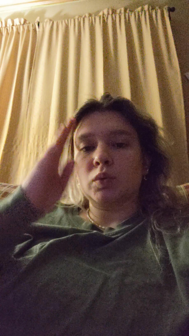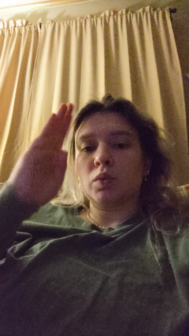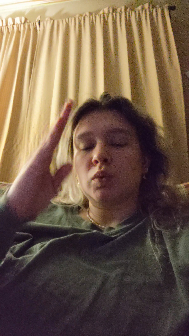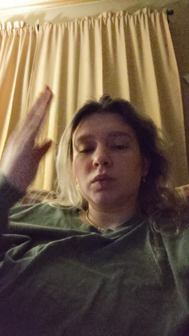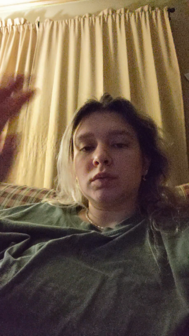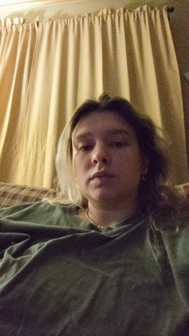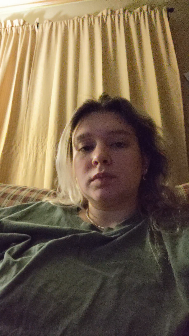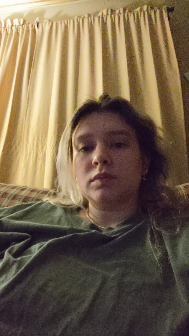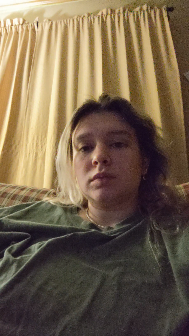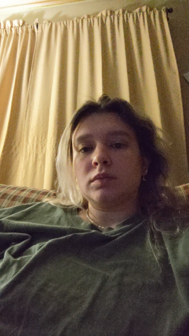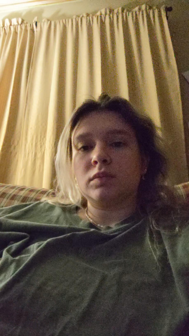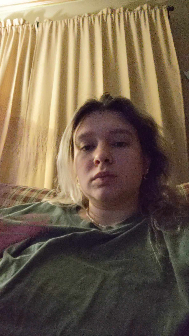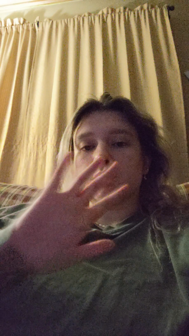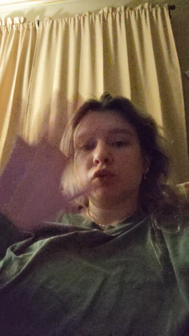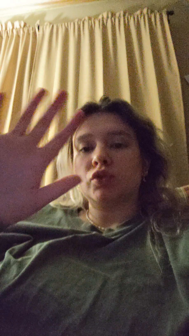push